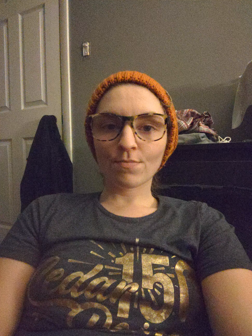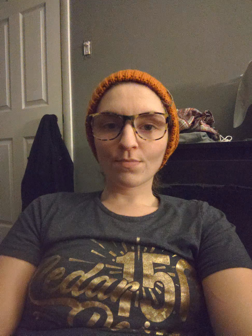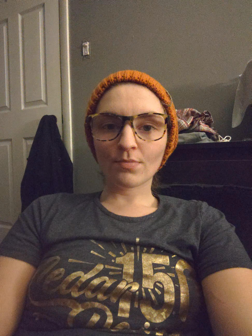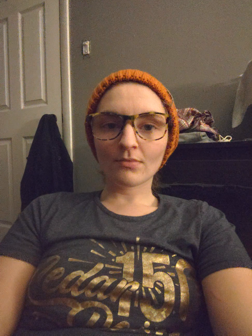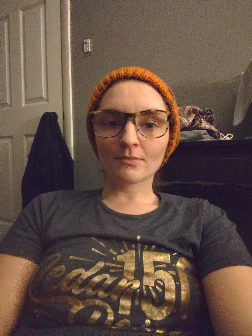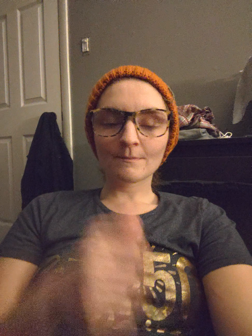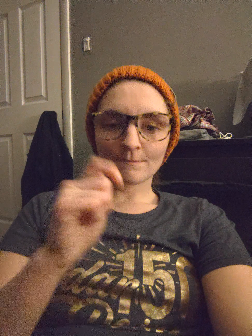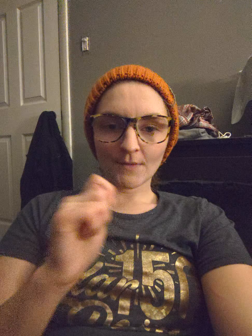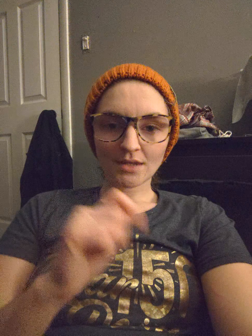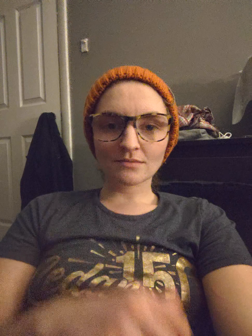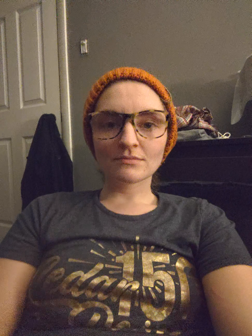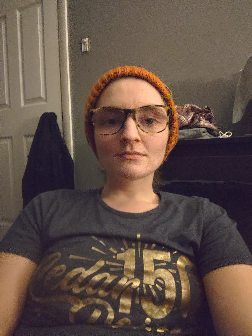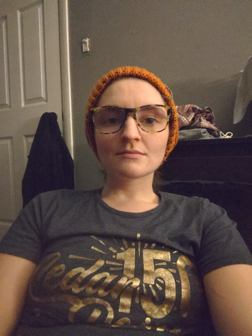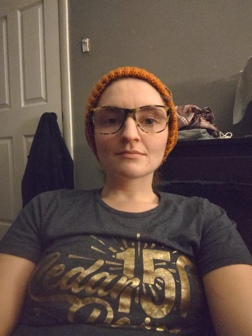potty